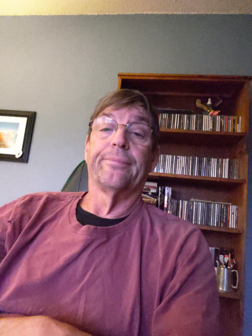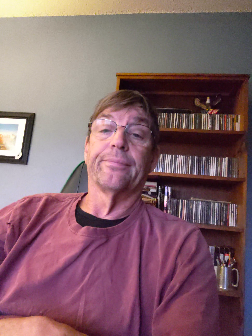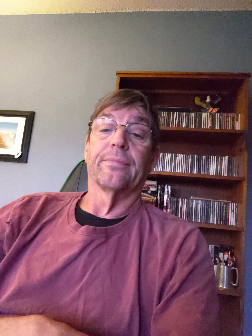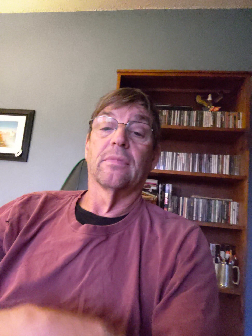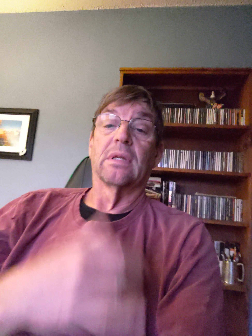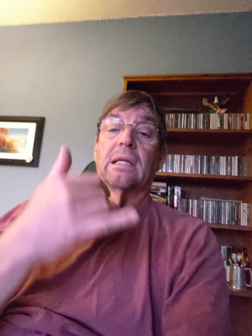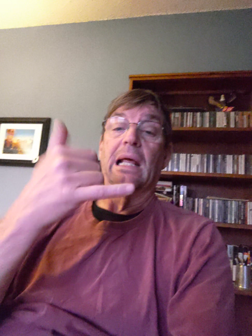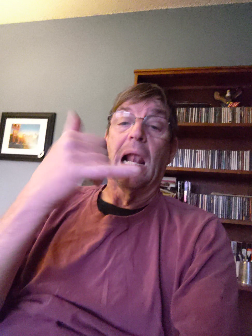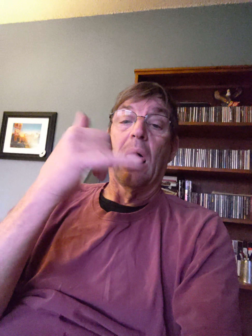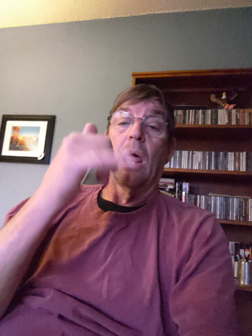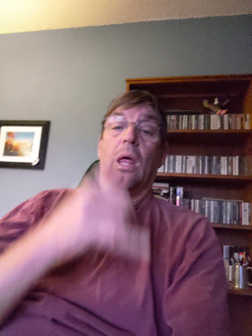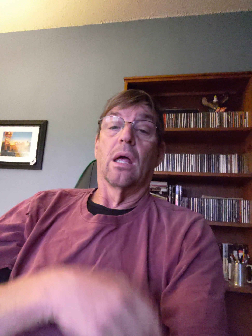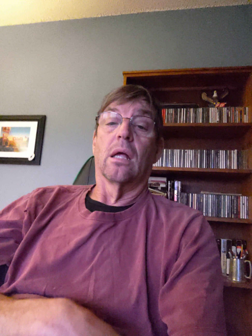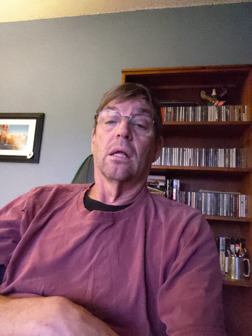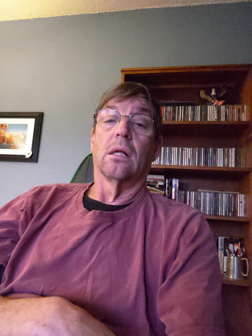yellow